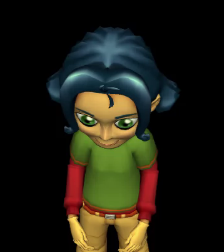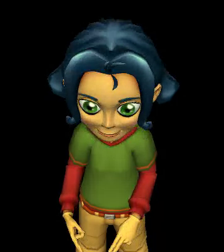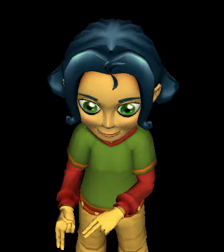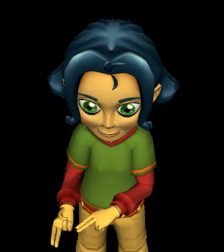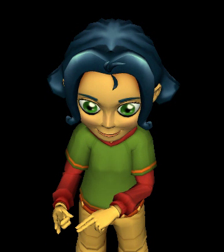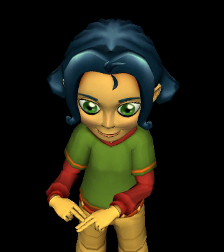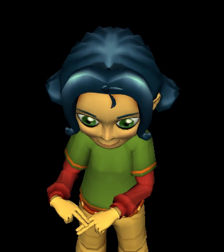موت